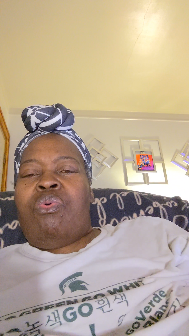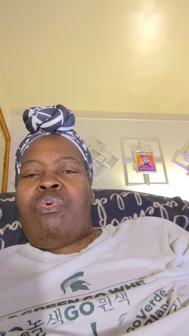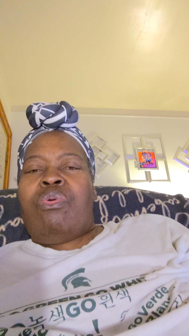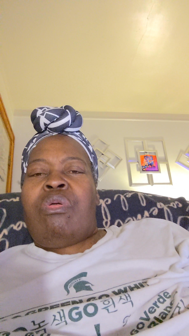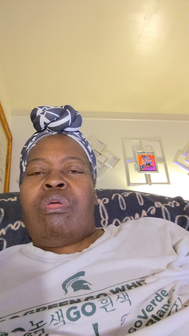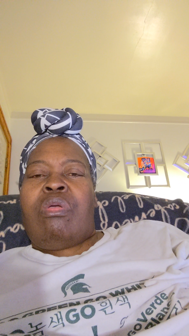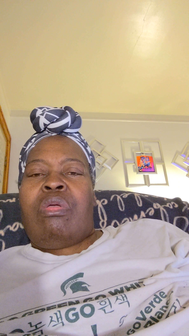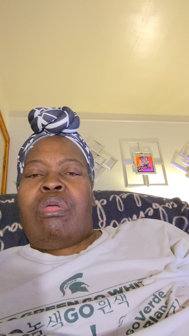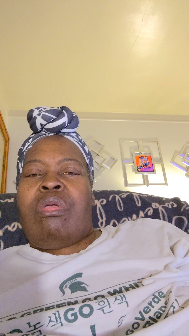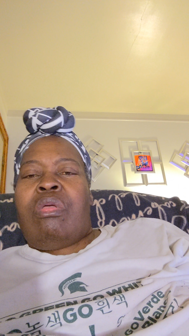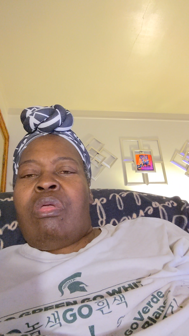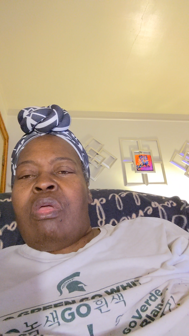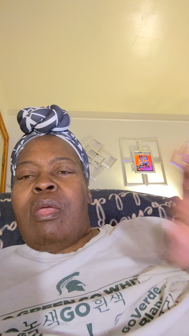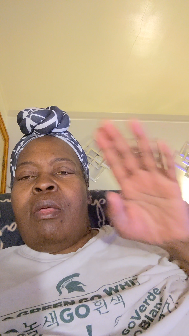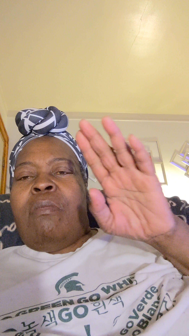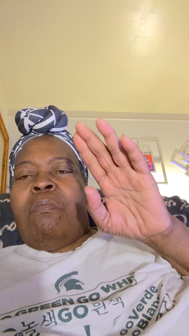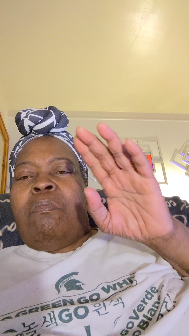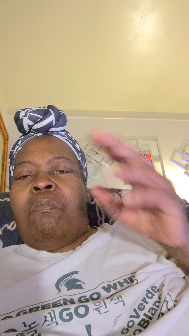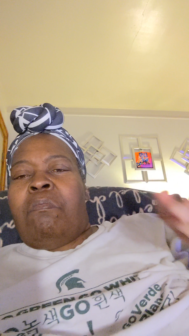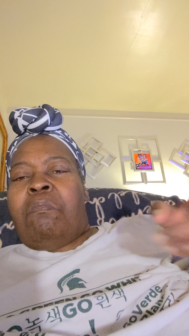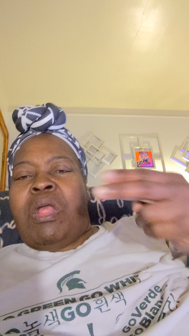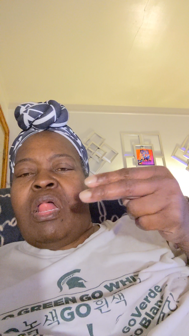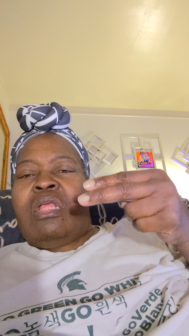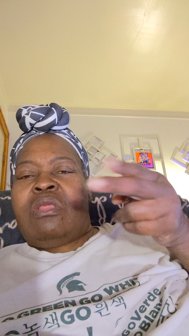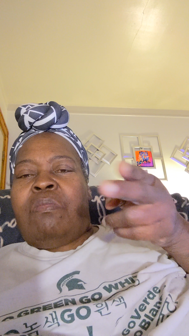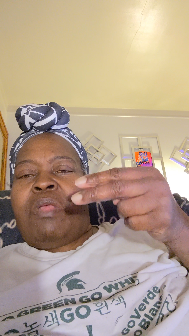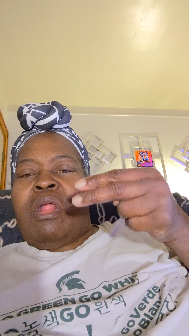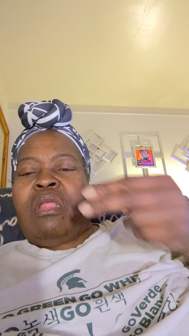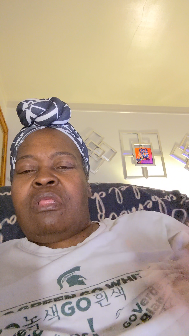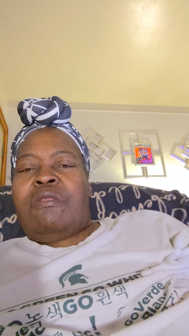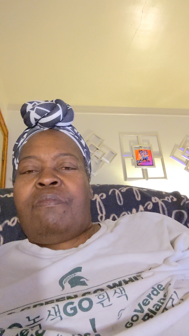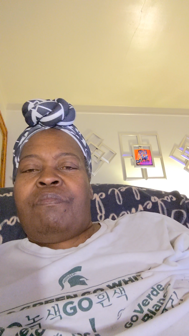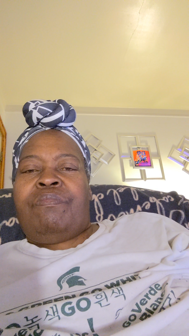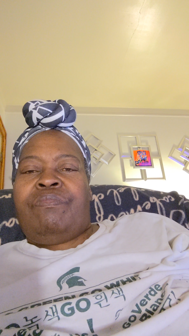belt